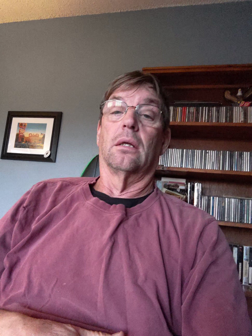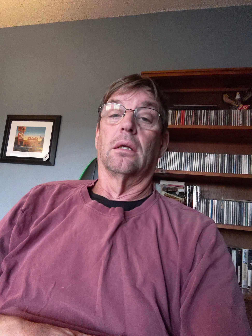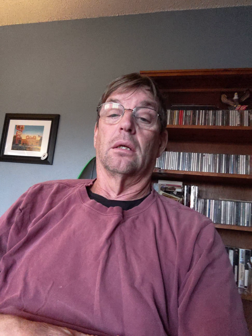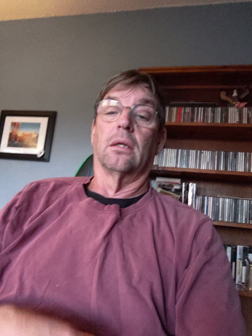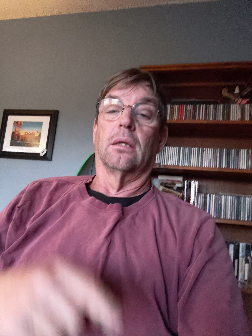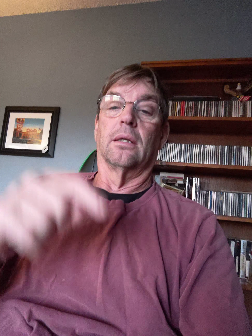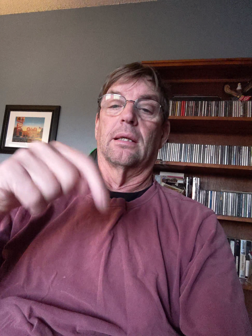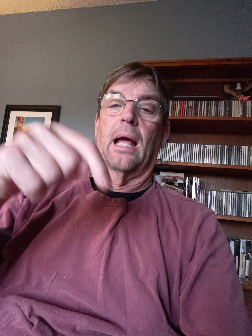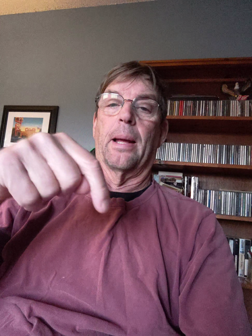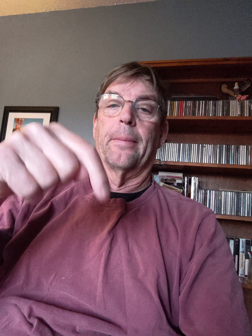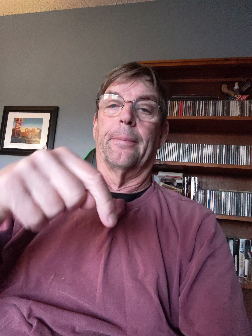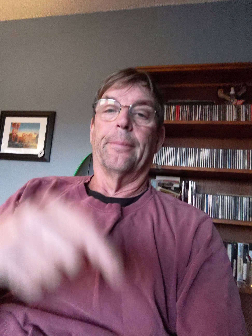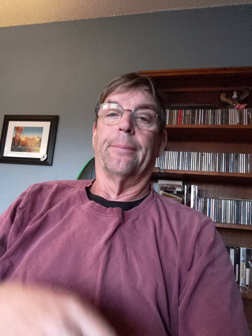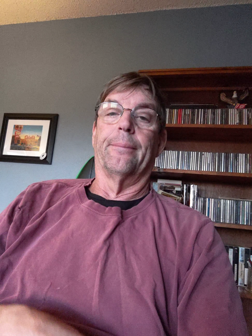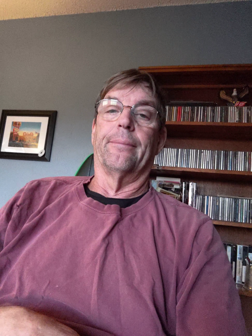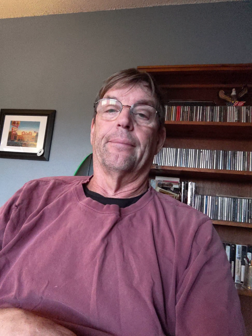time